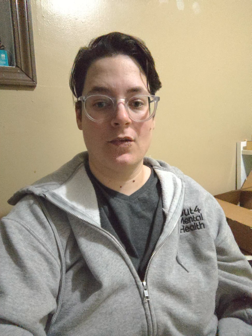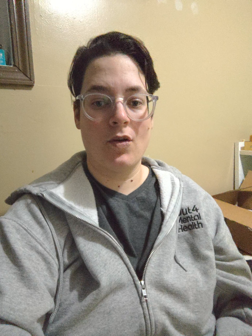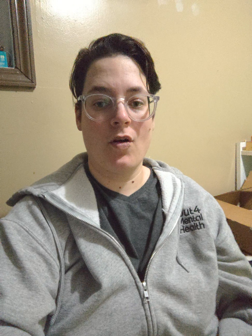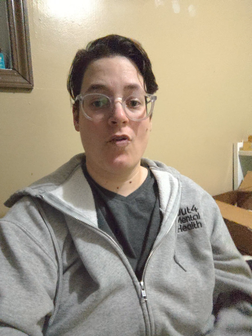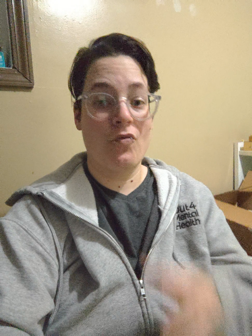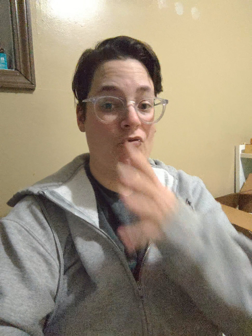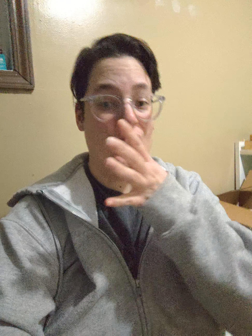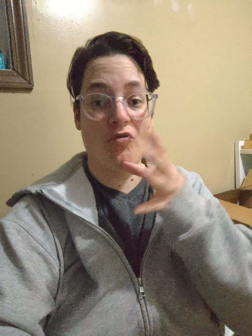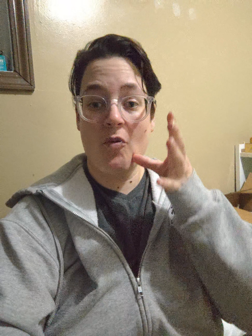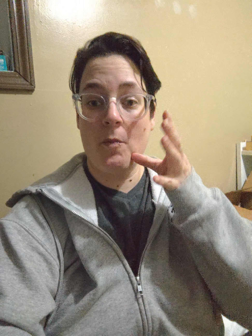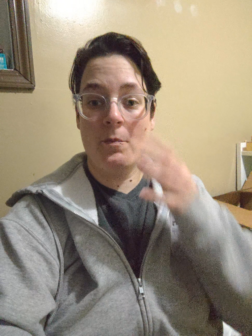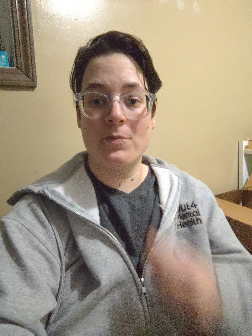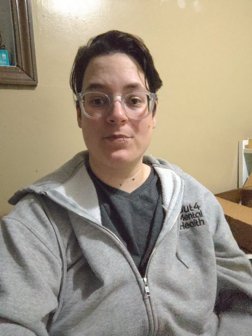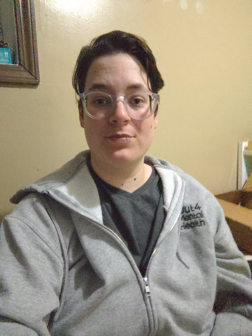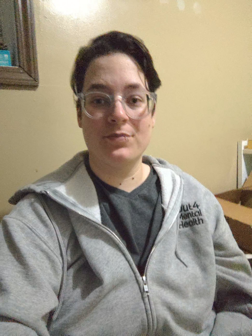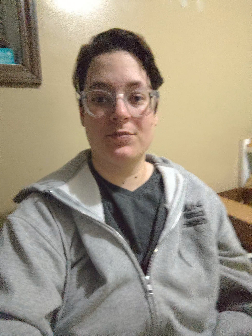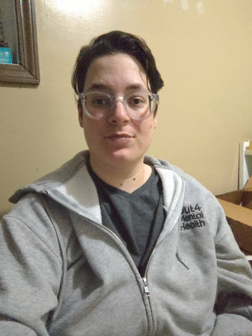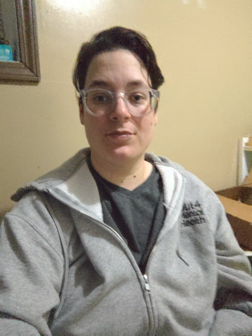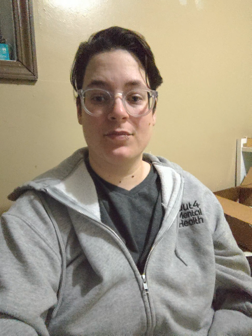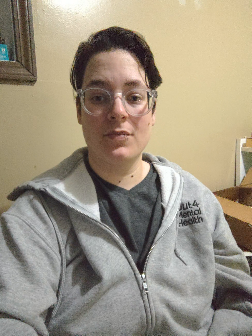farm